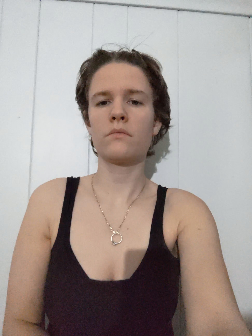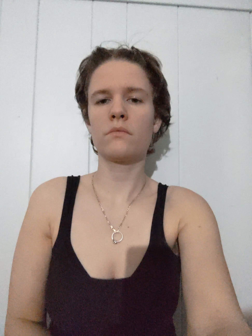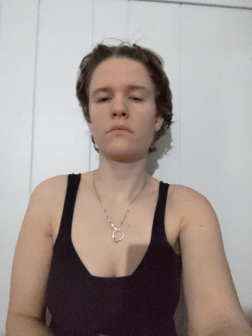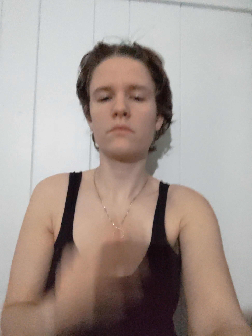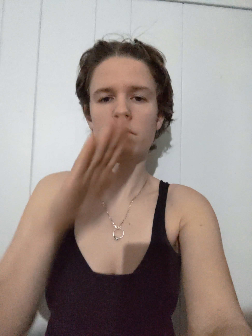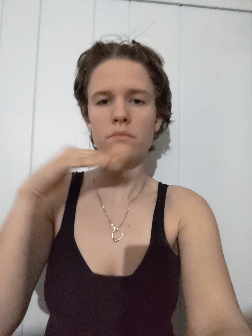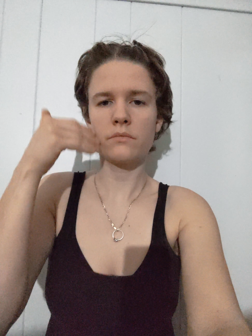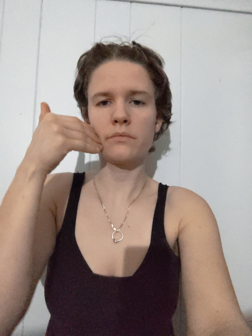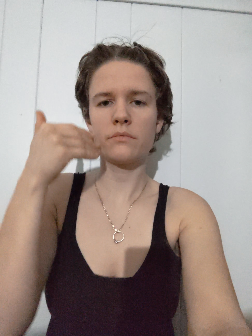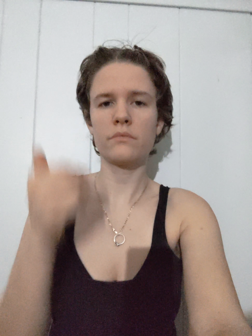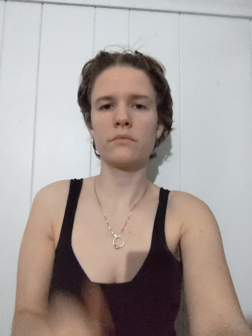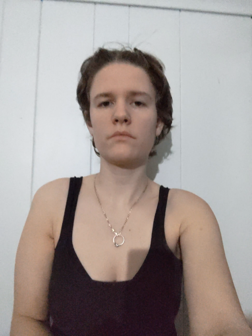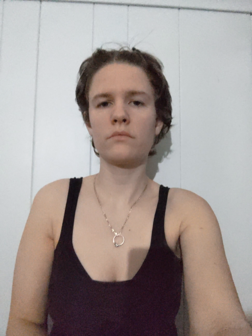smile